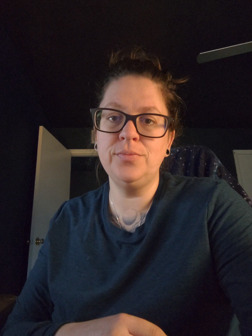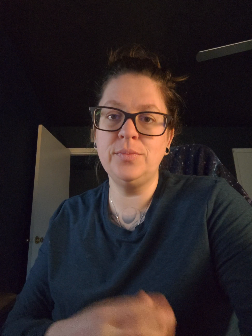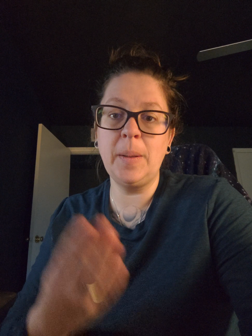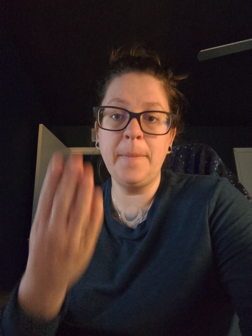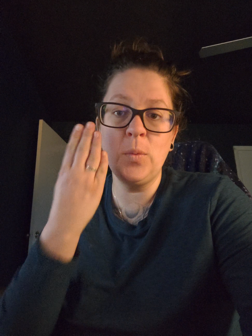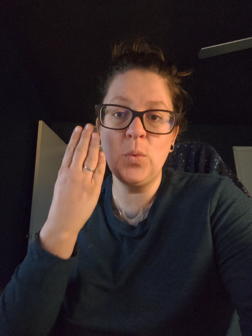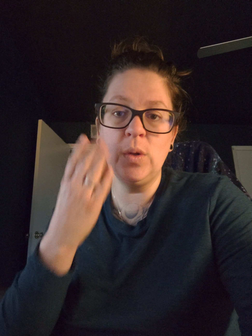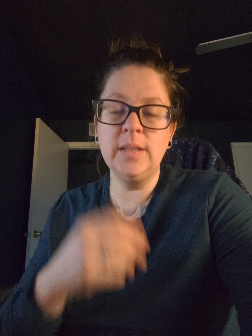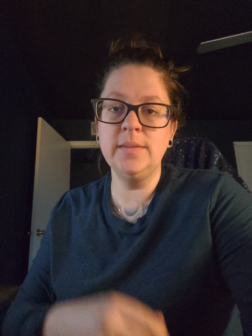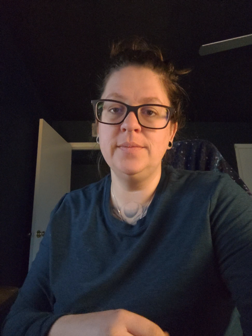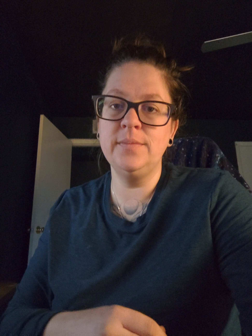morning